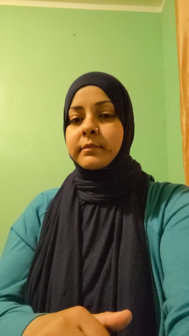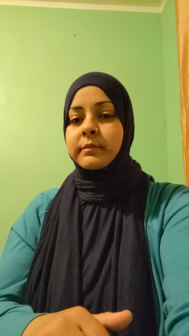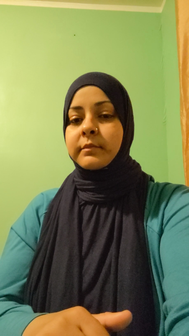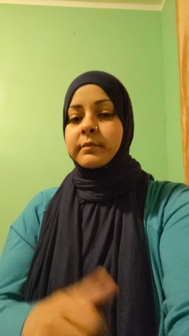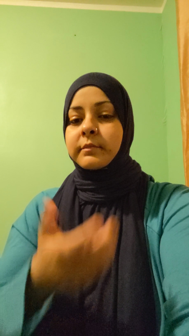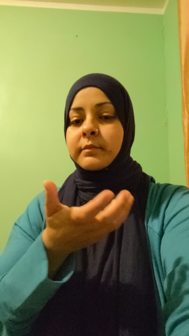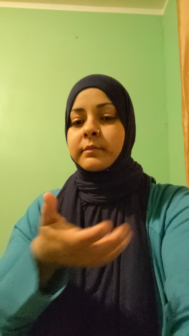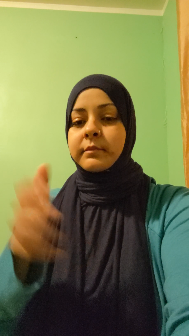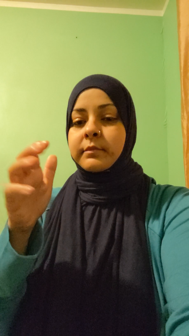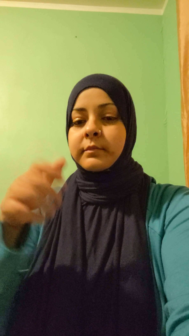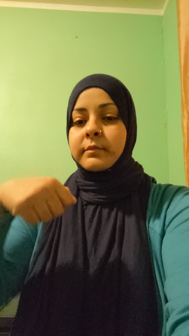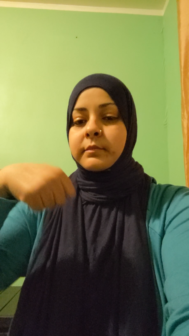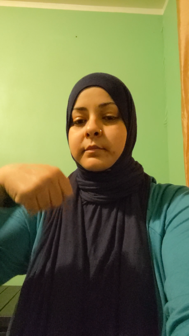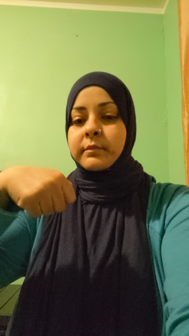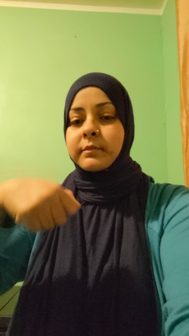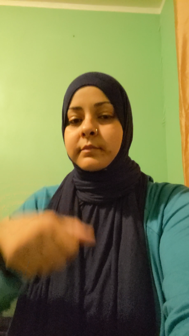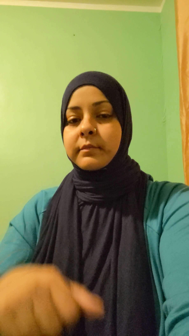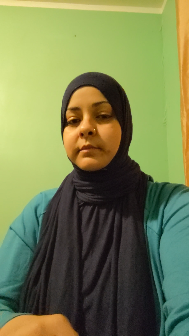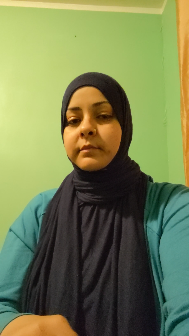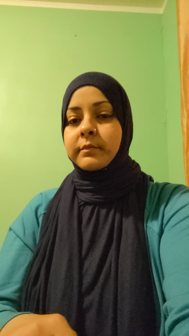basket